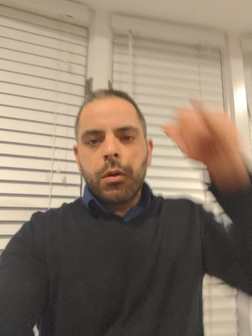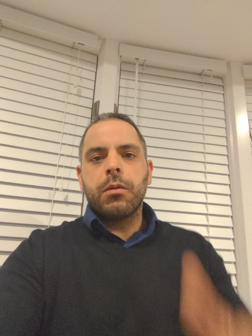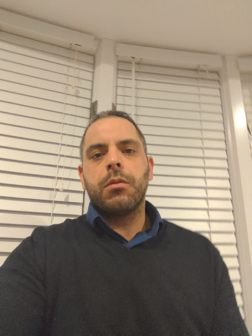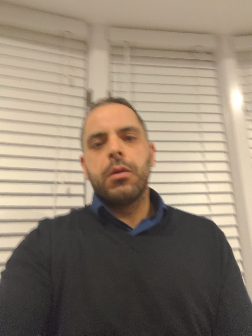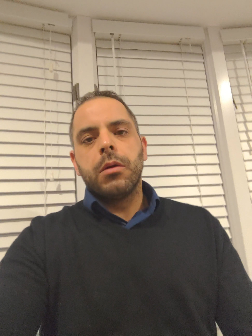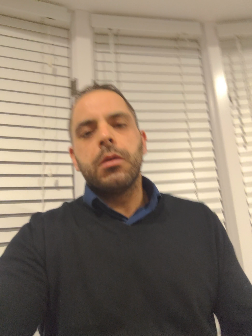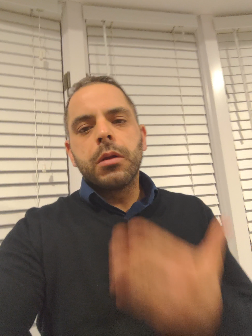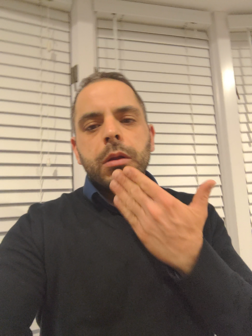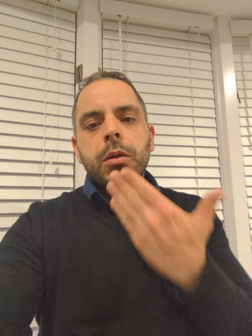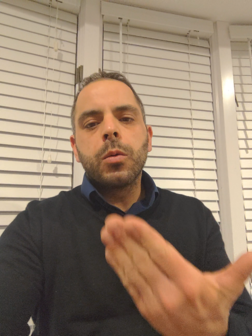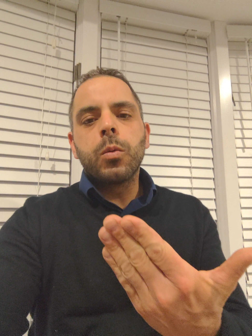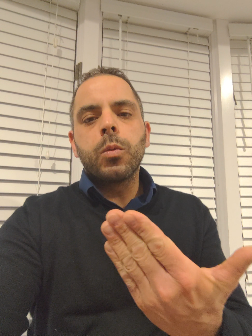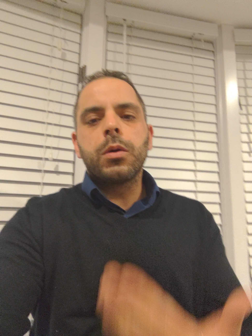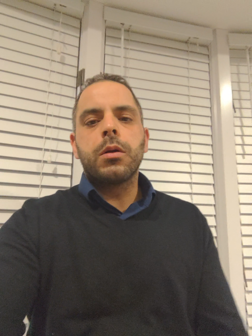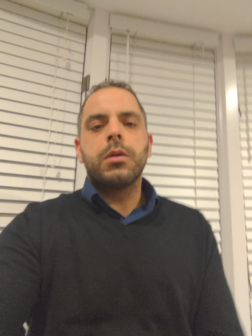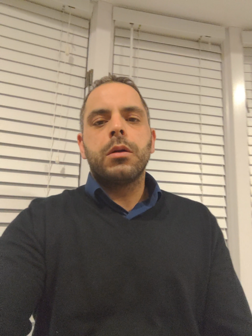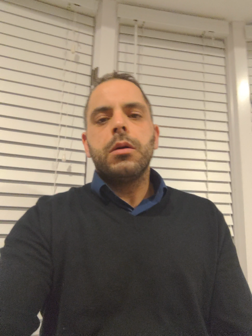thank you